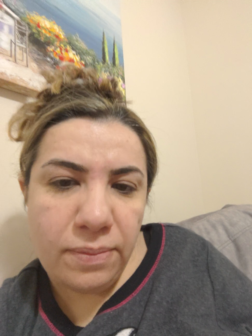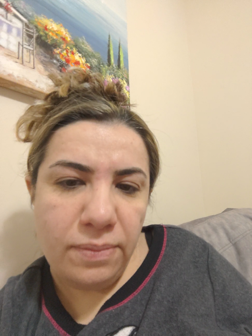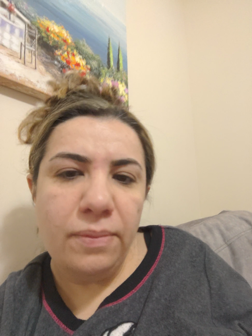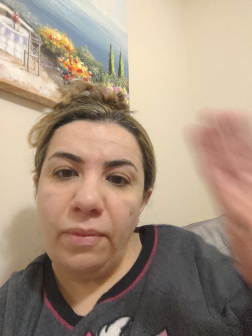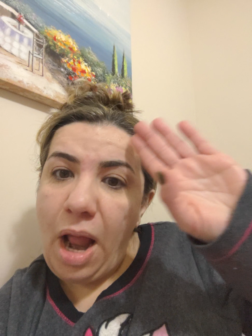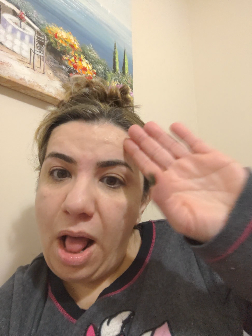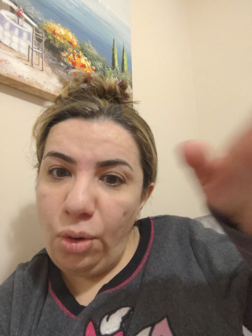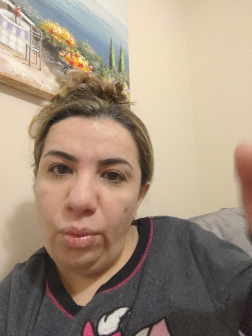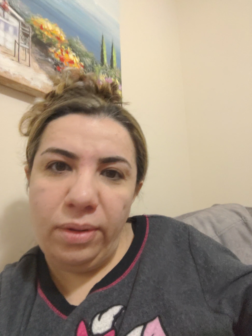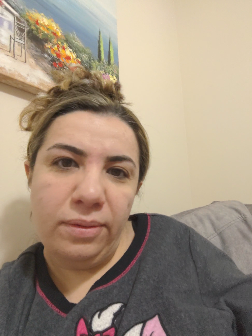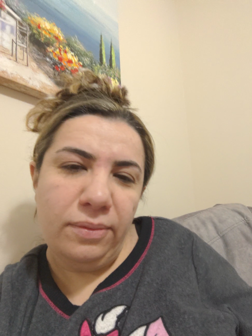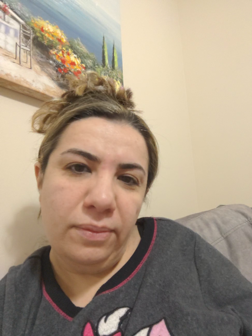hello